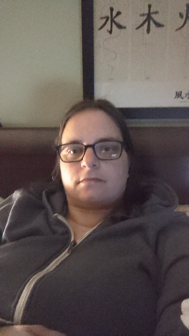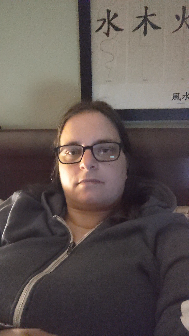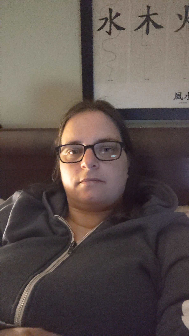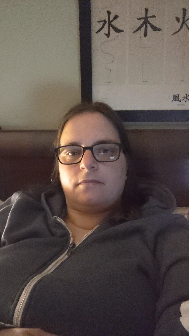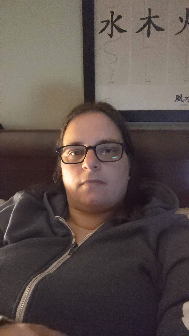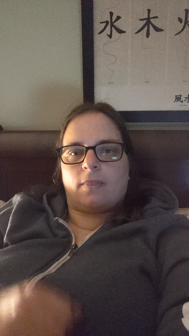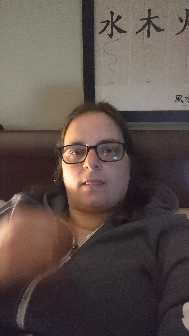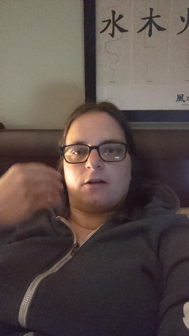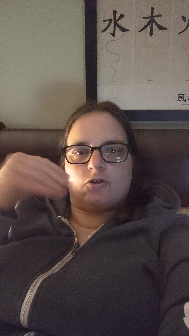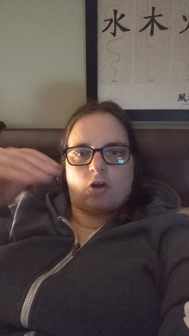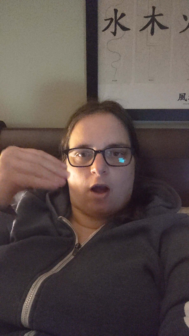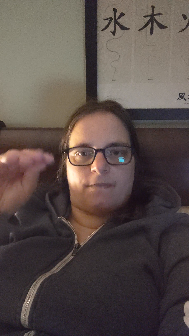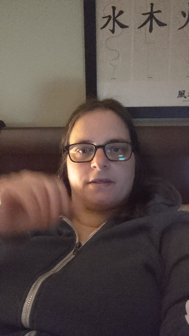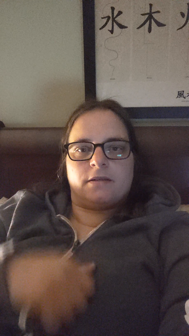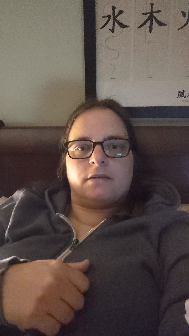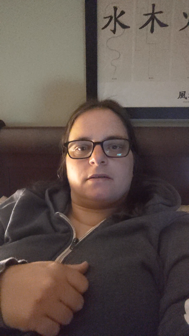shopping